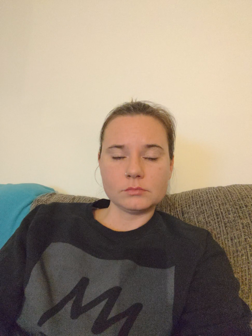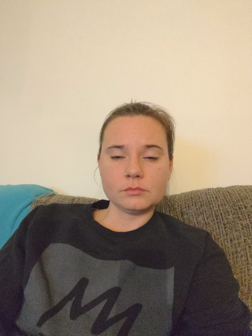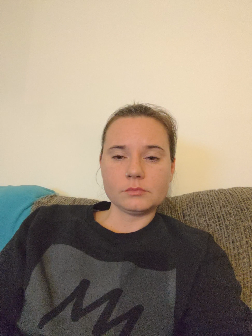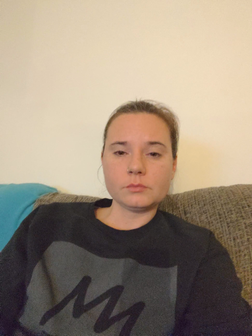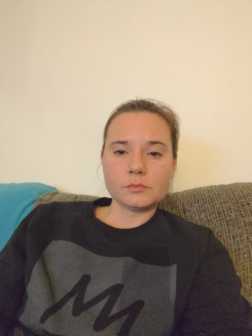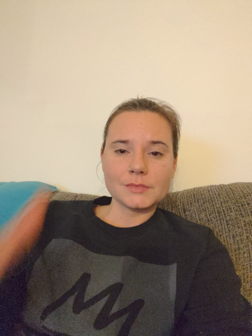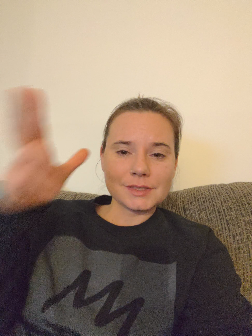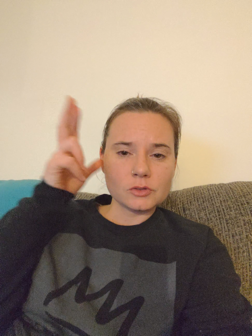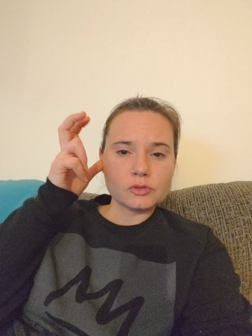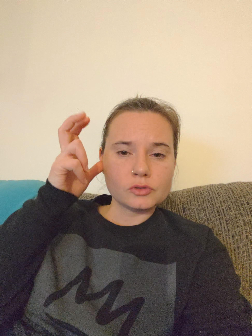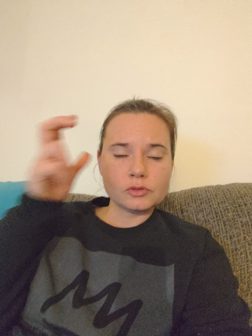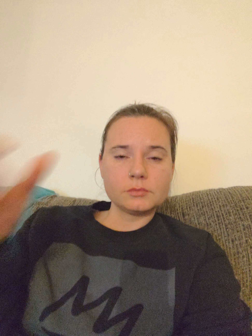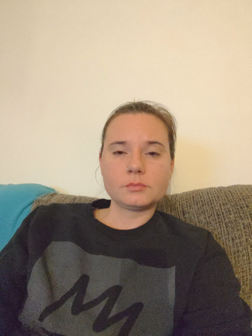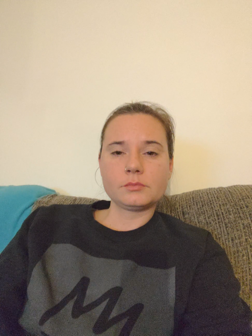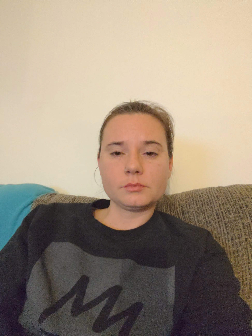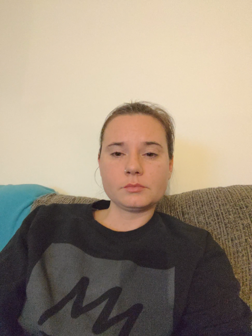hear